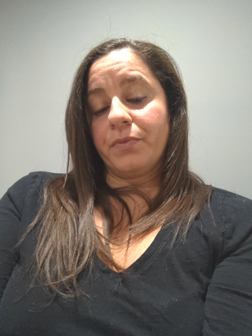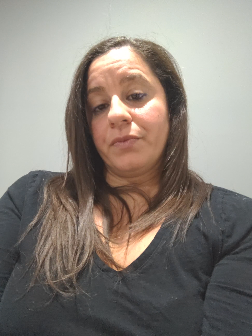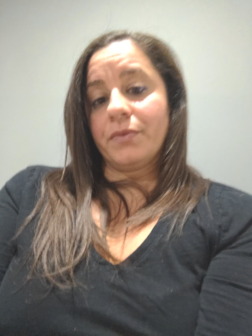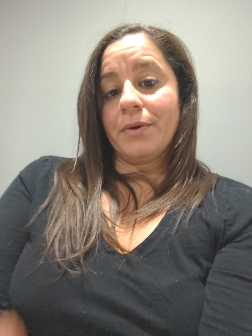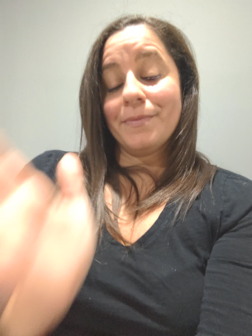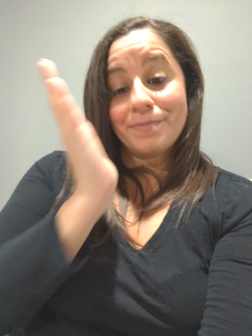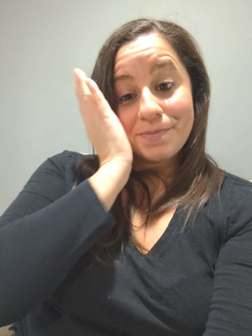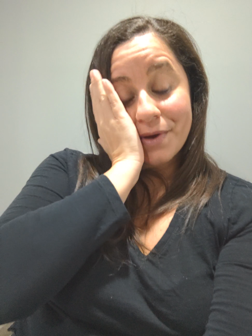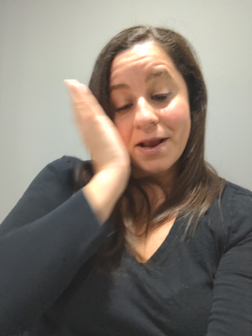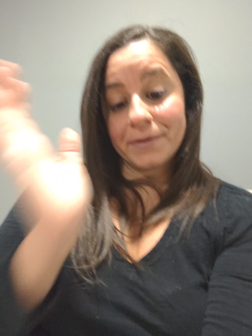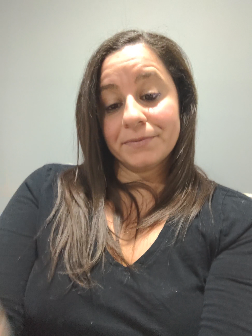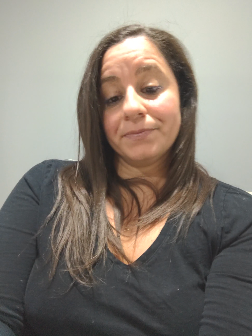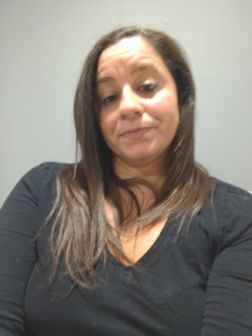bed